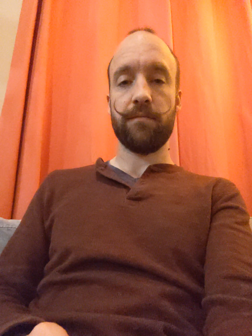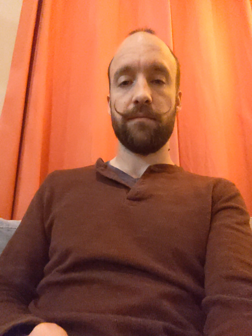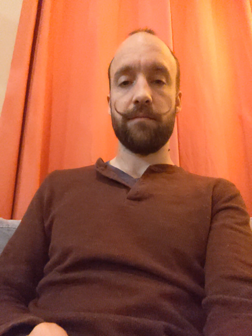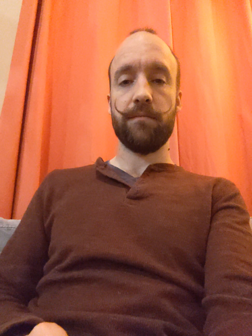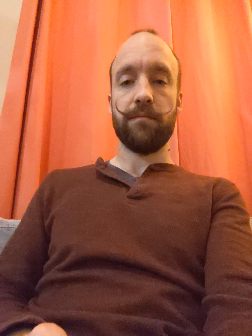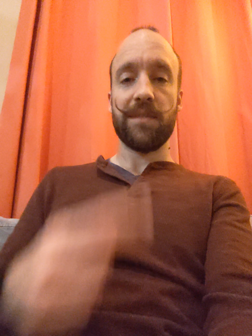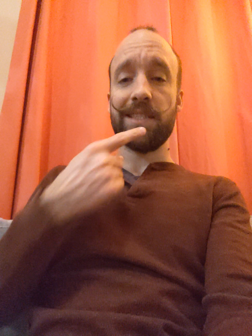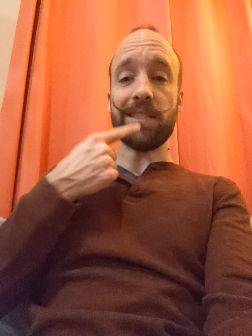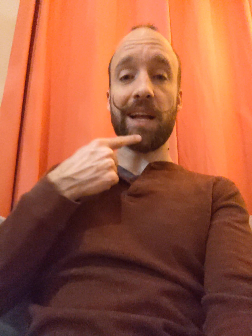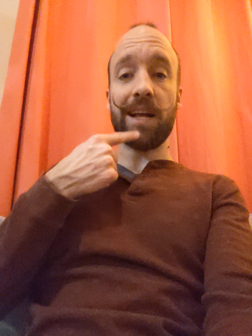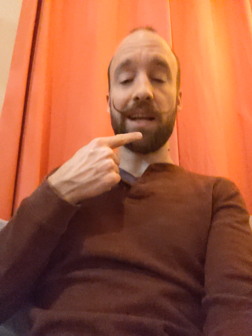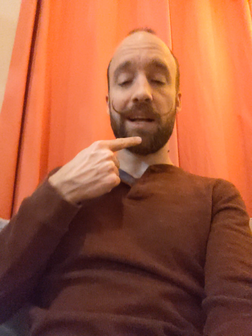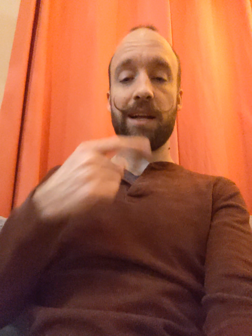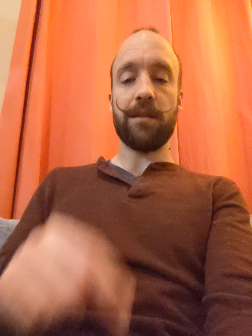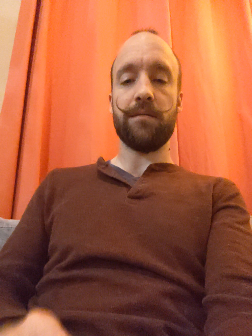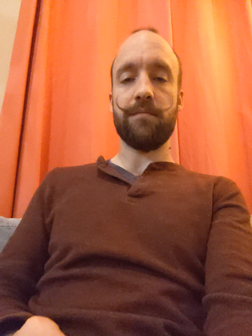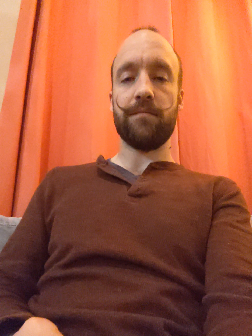say